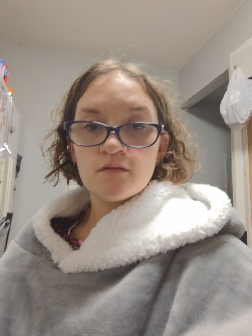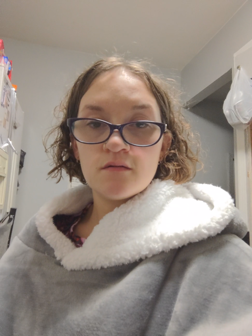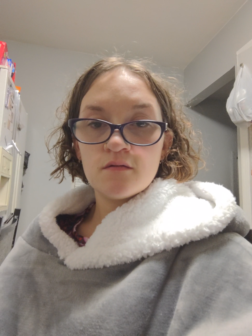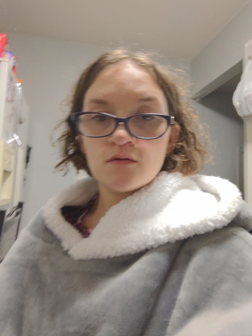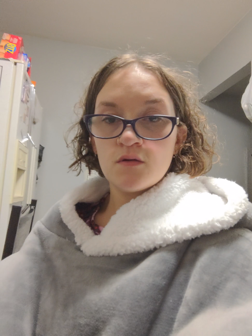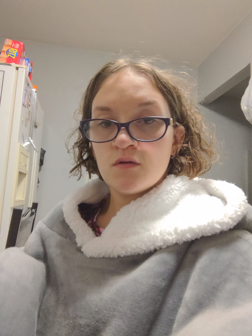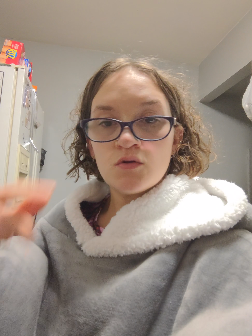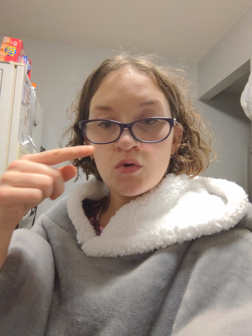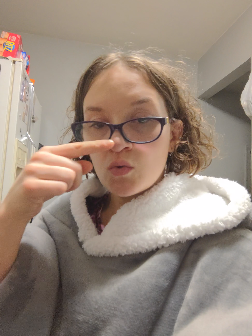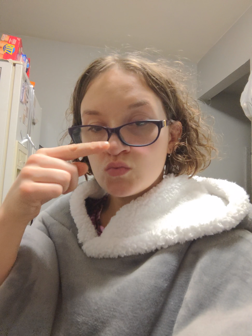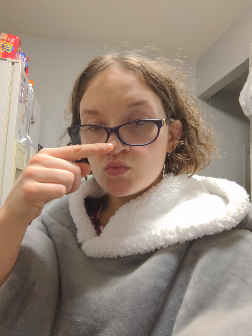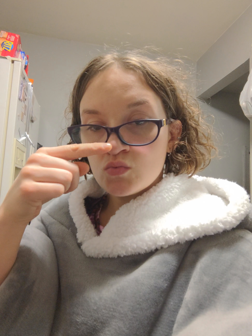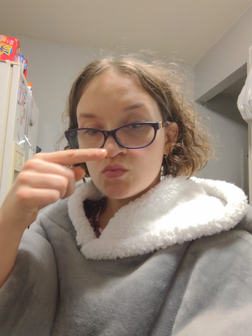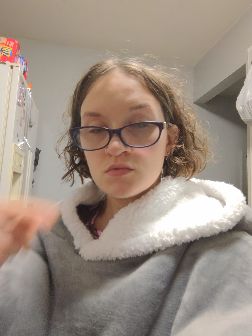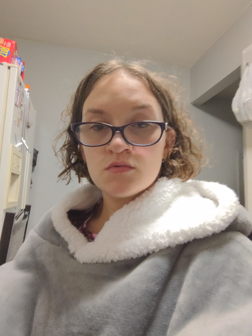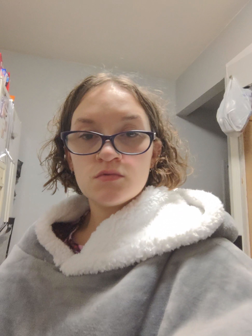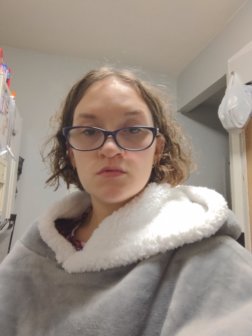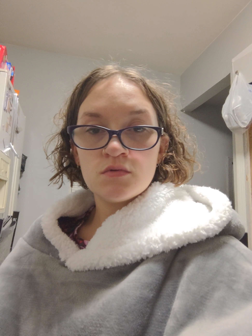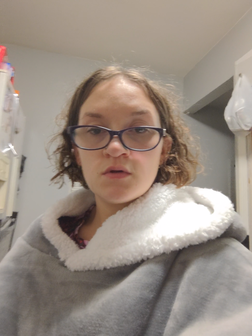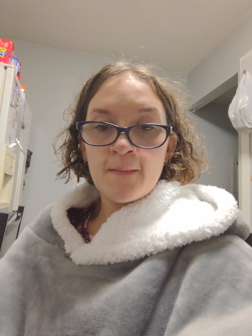nose